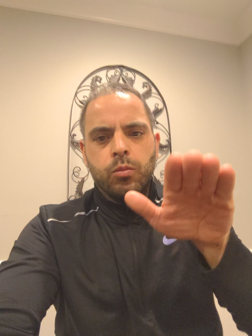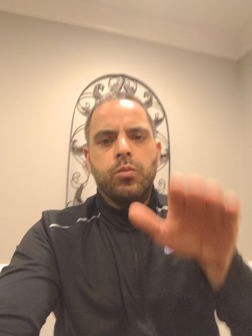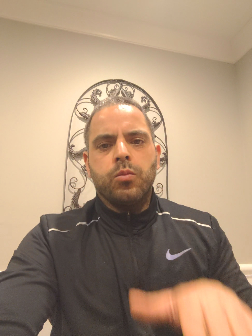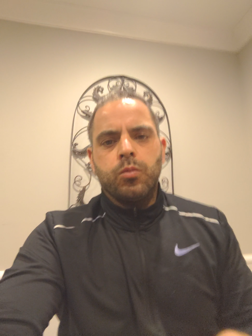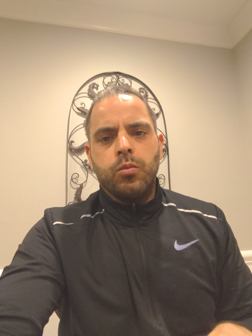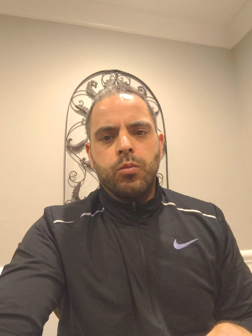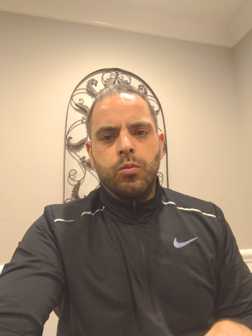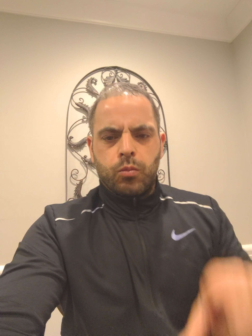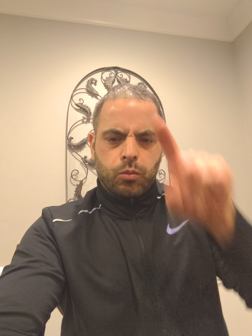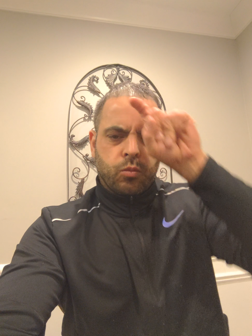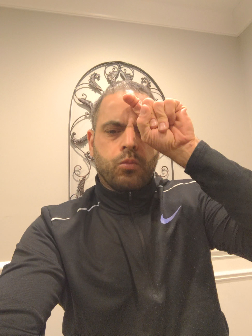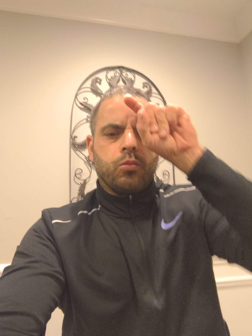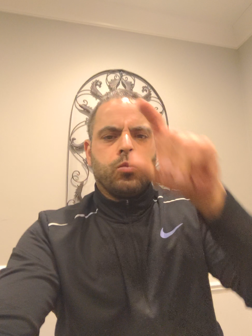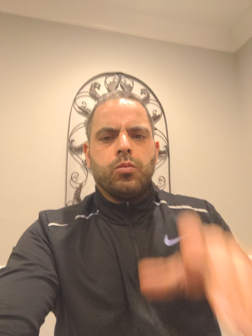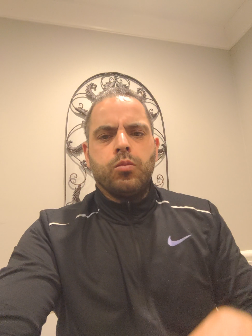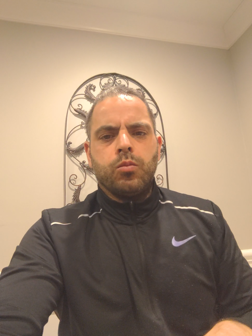puzzle